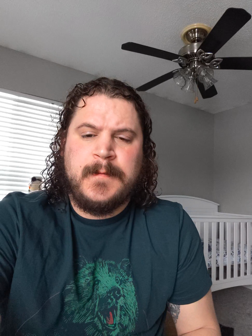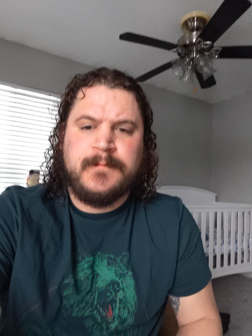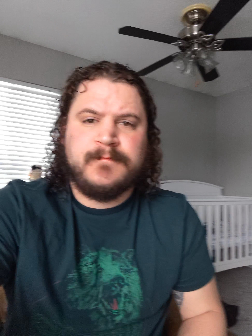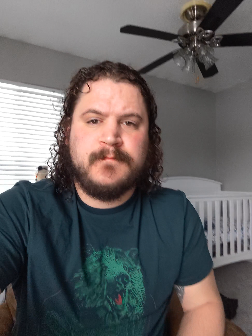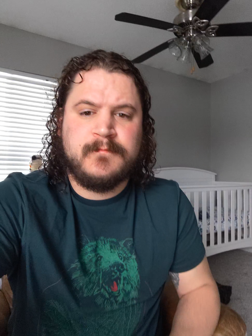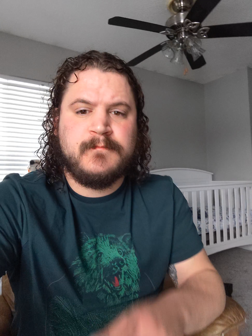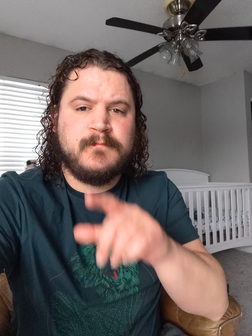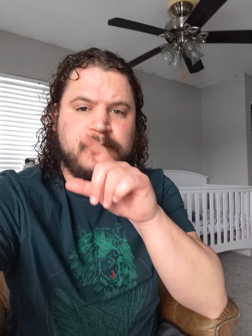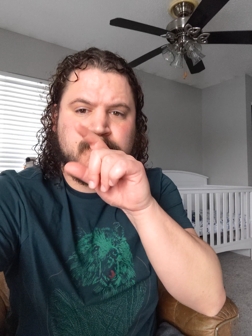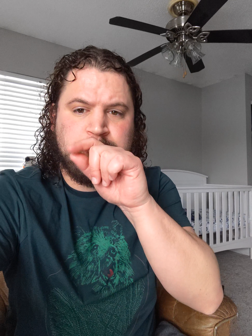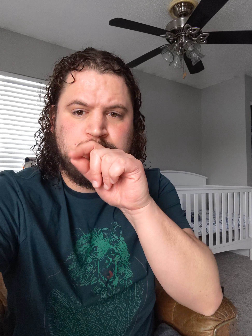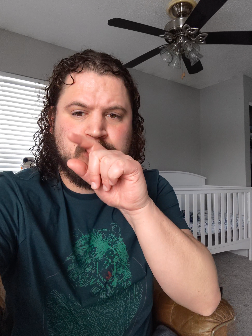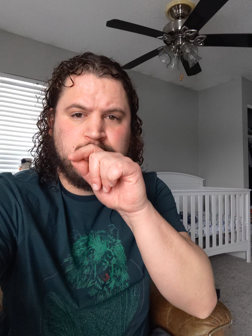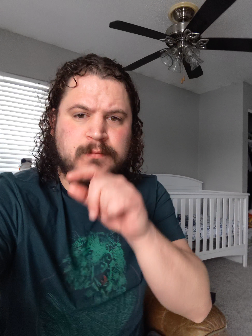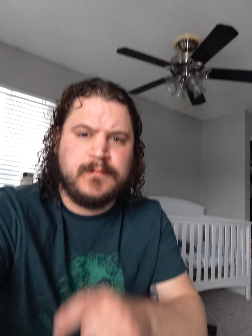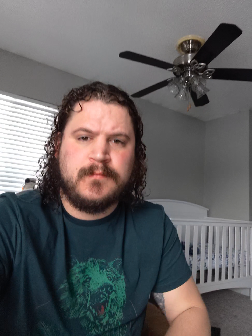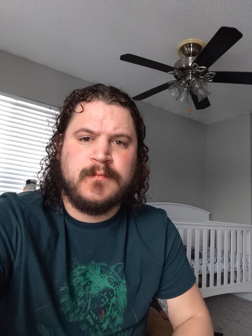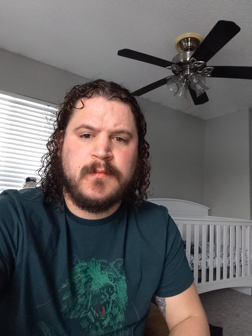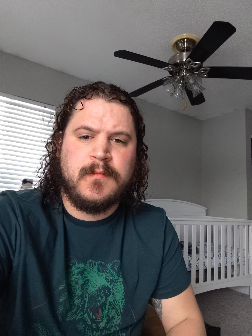bird